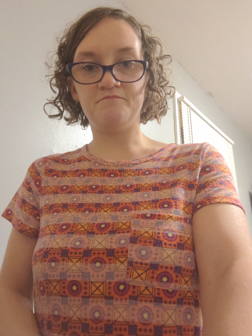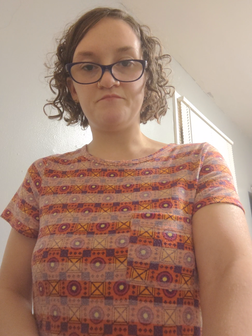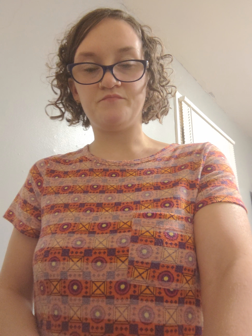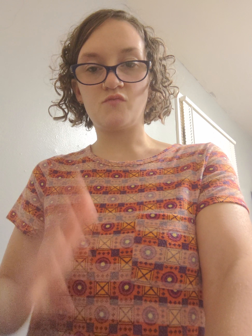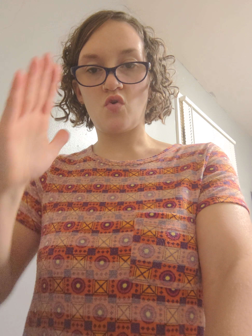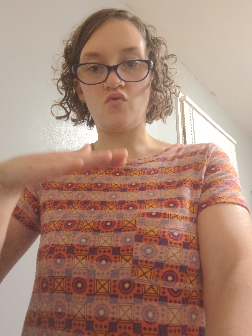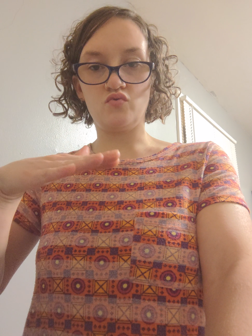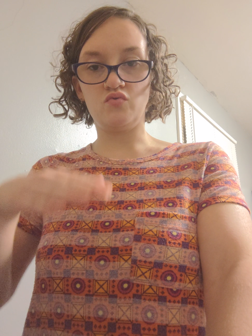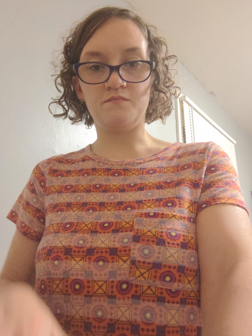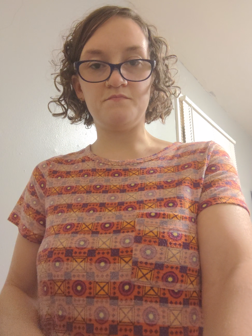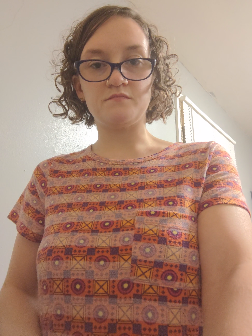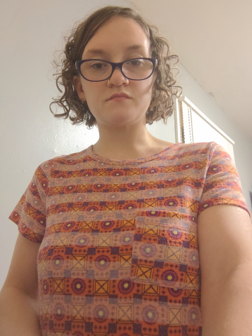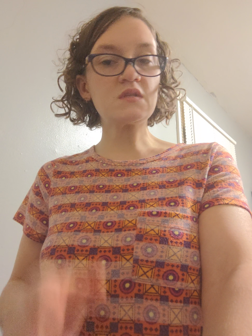on